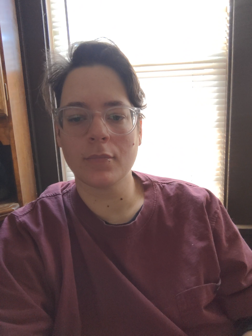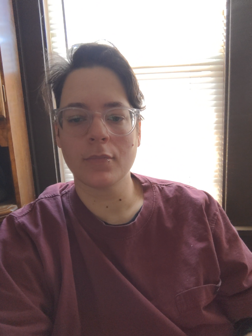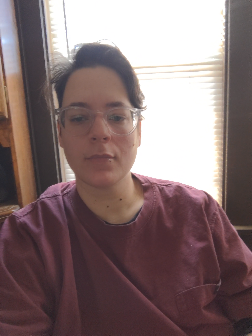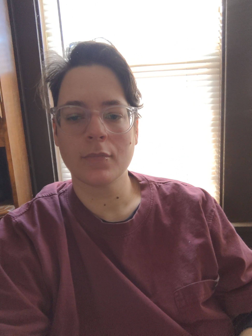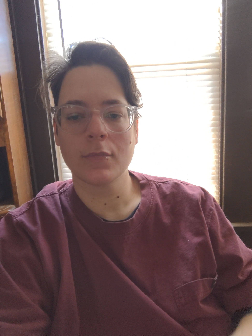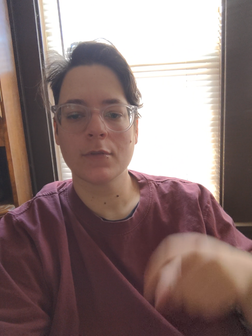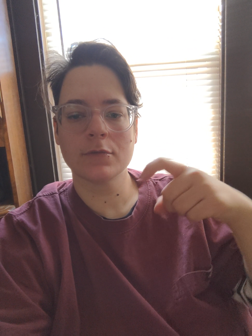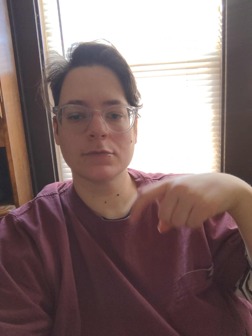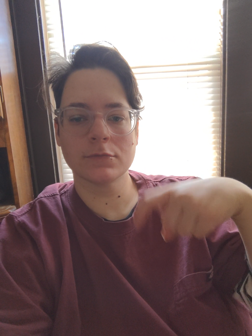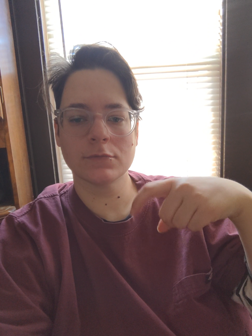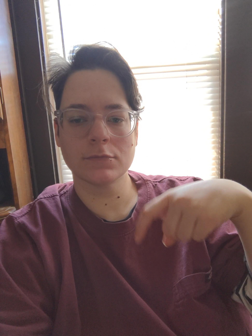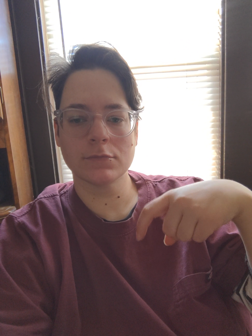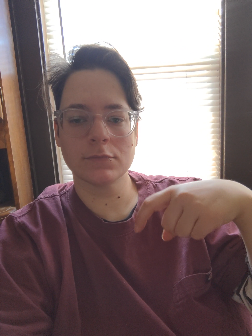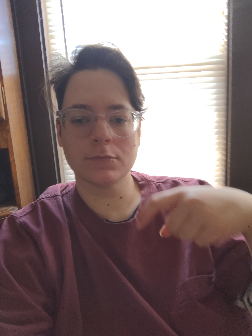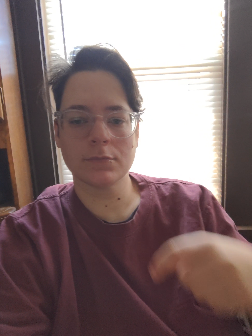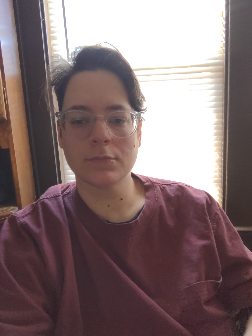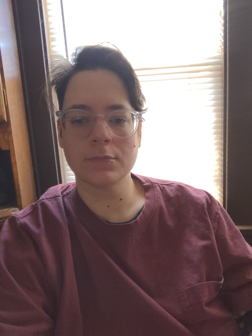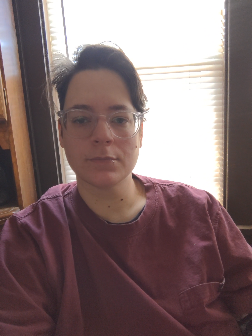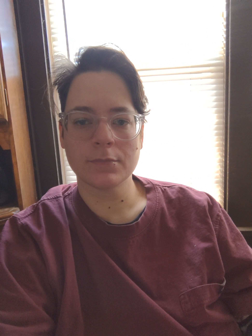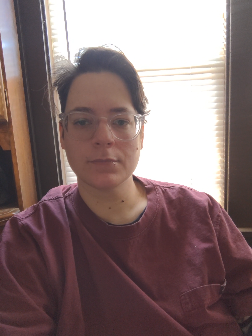time